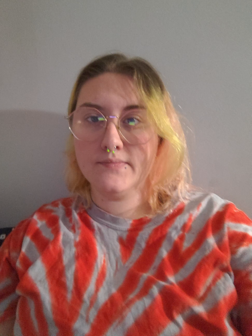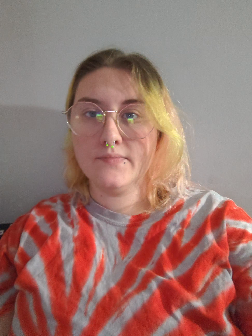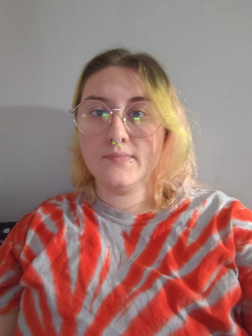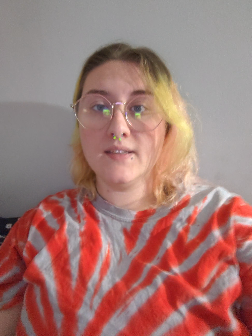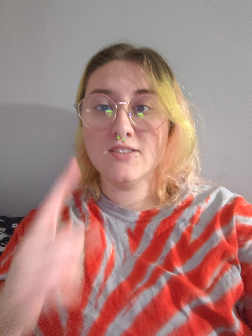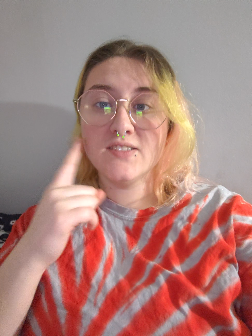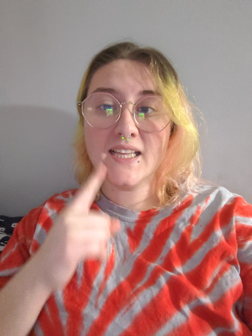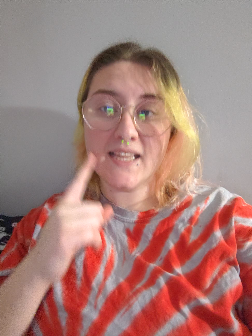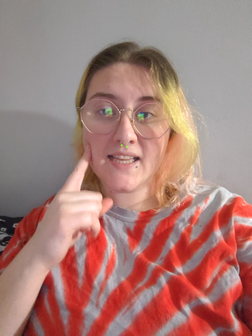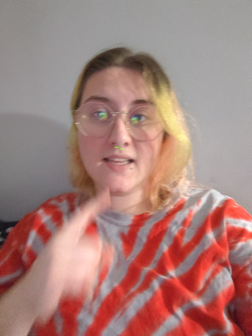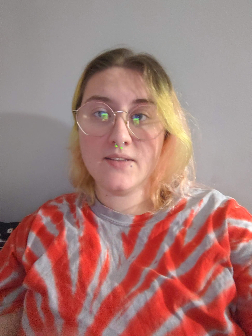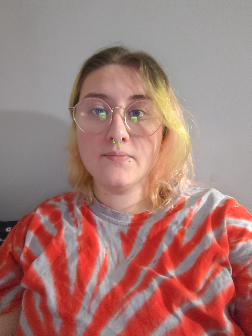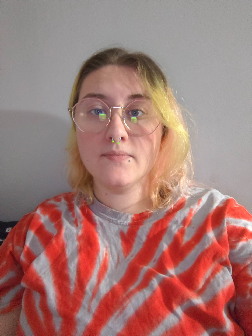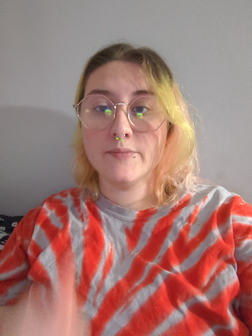cheek